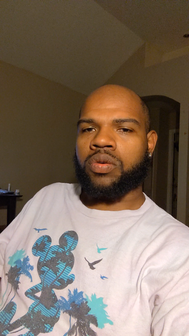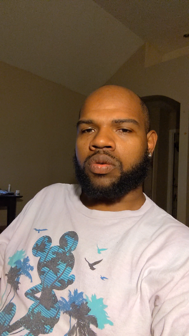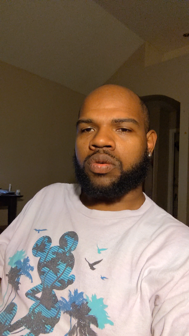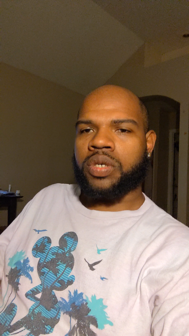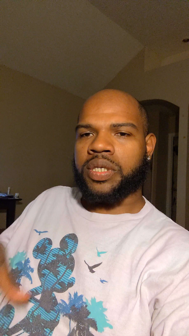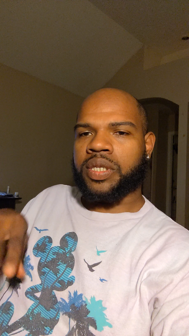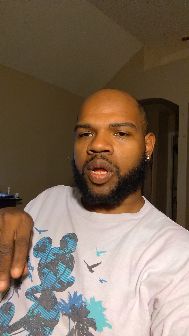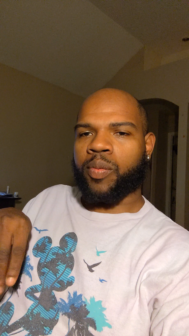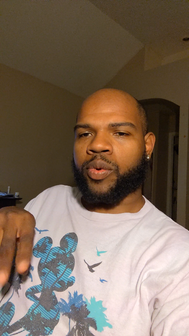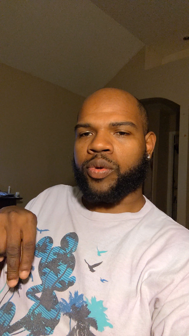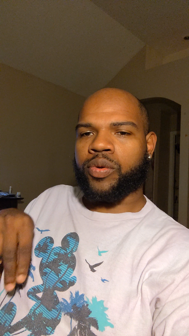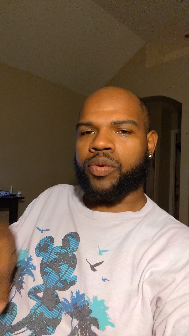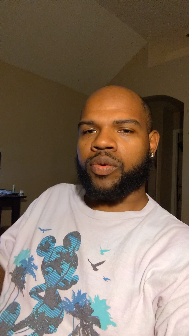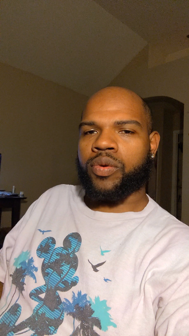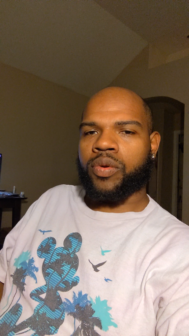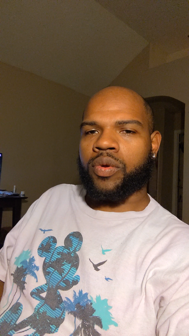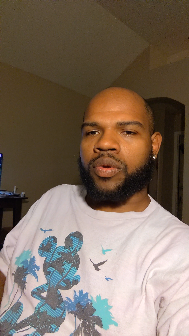diaper